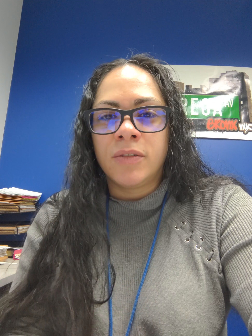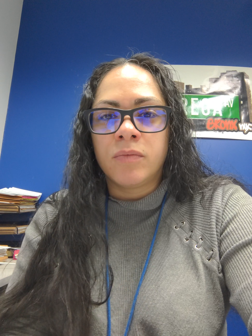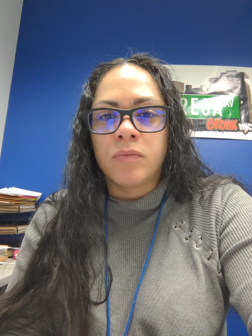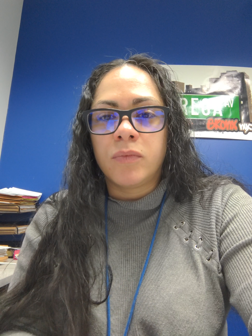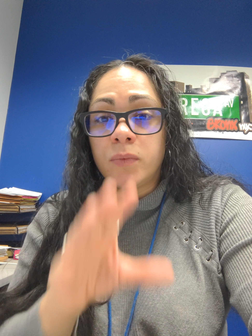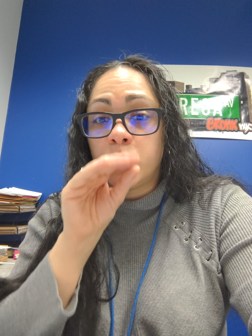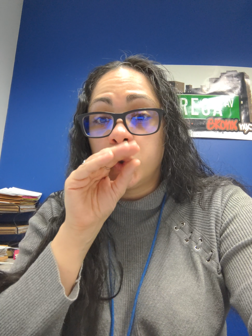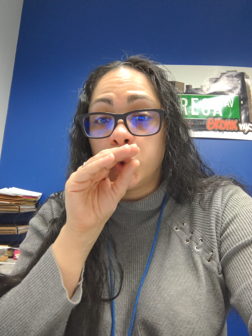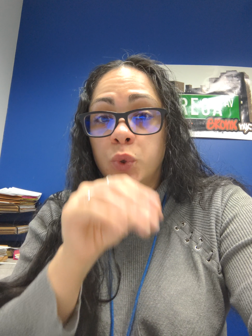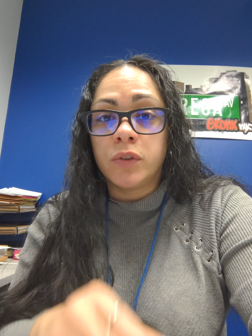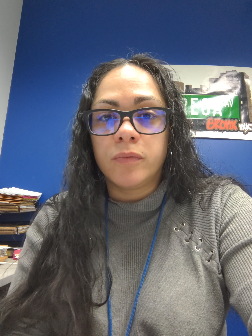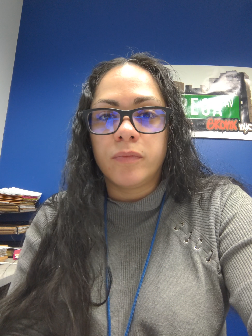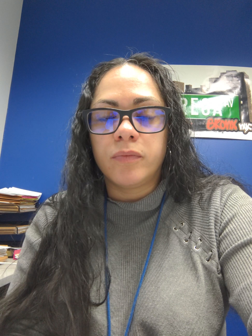goose